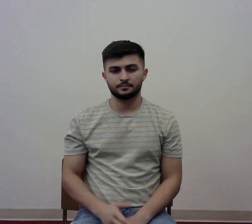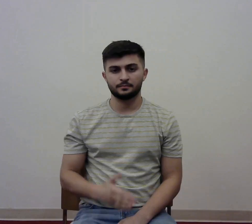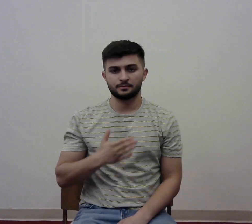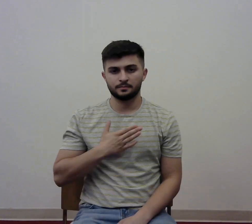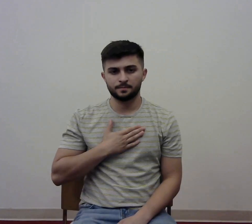mən